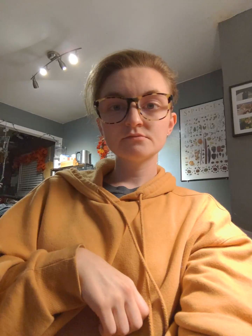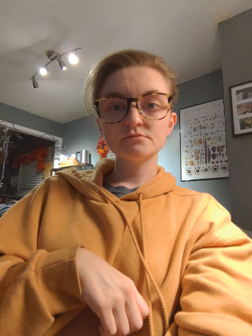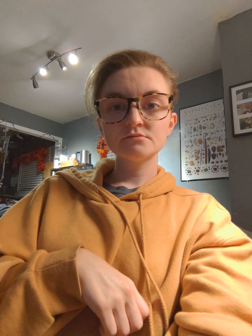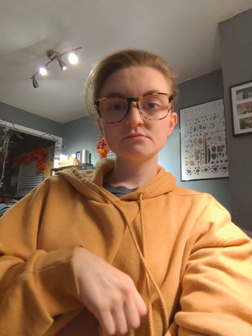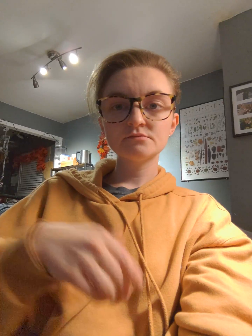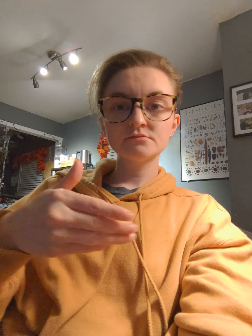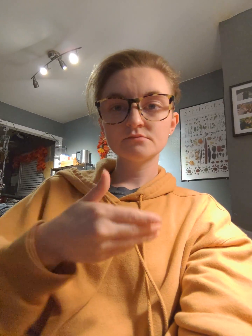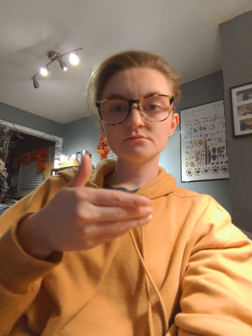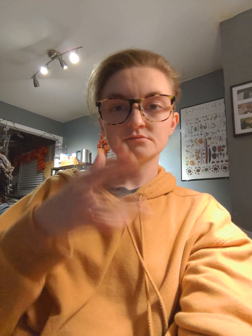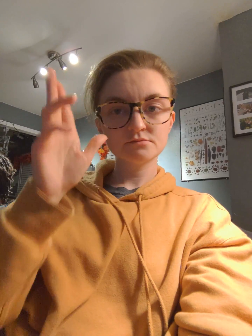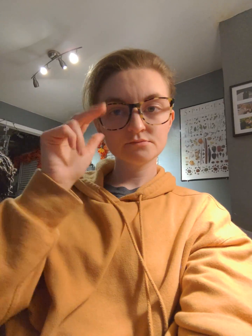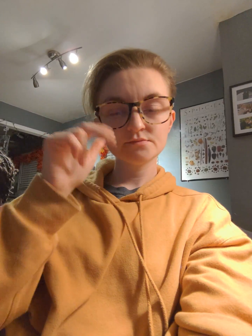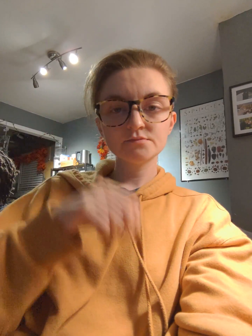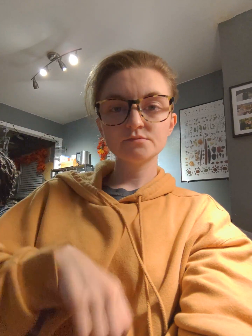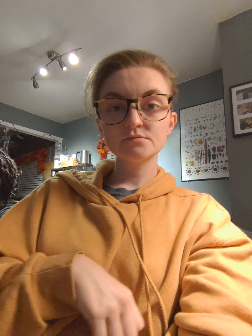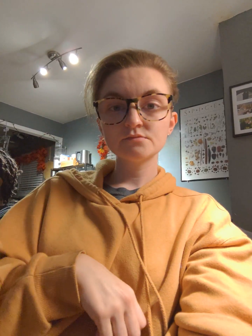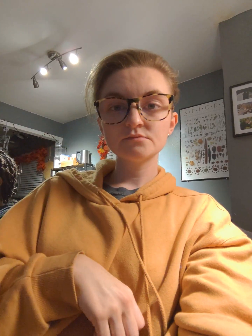pony